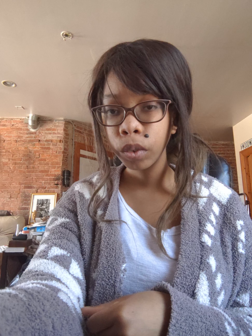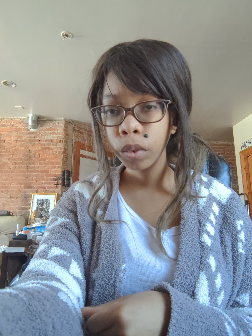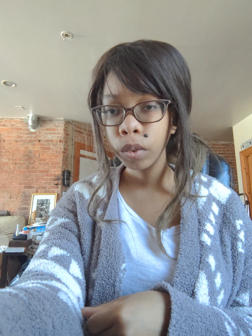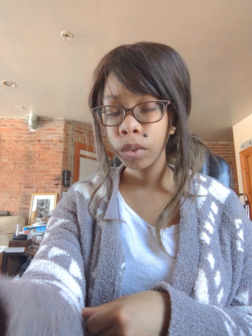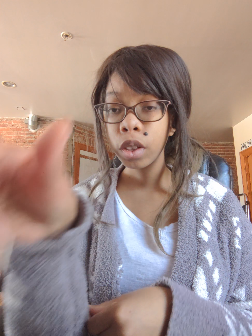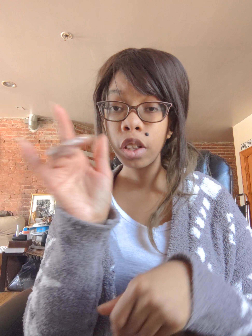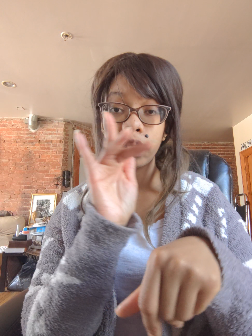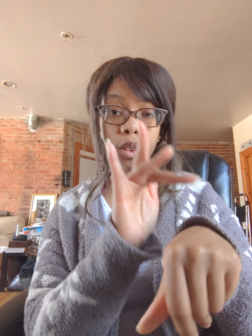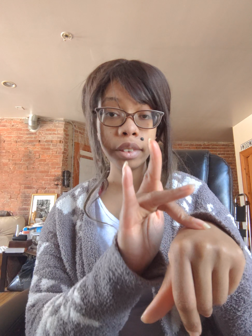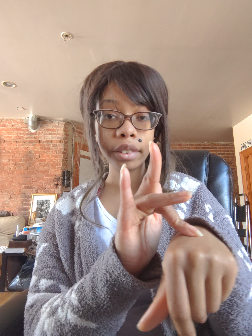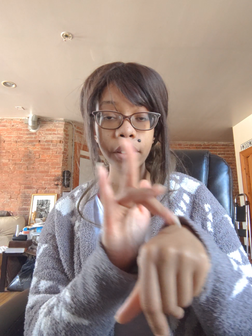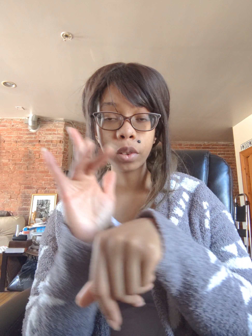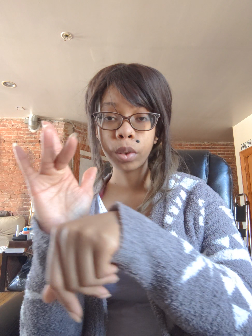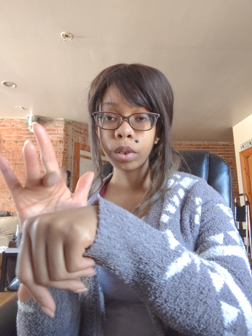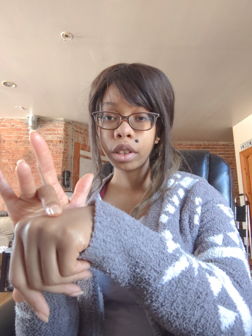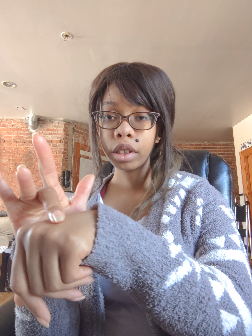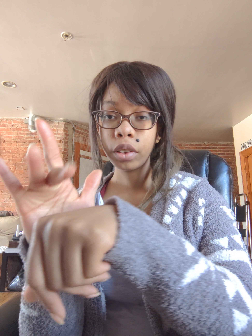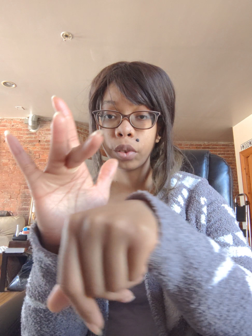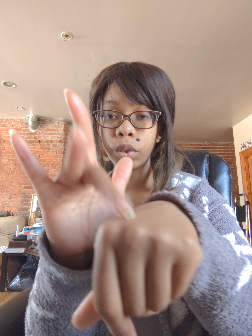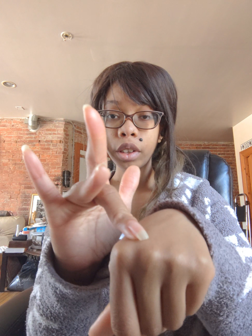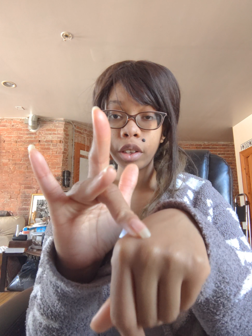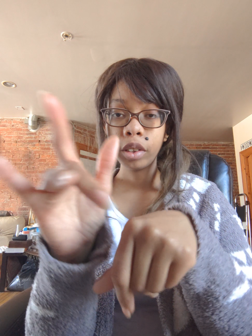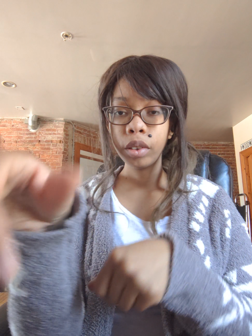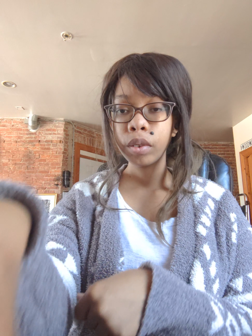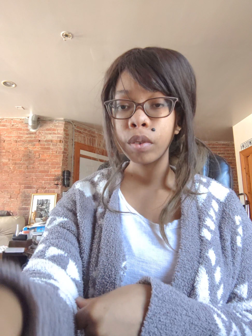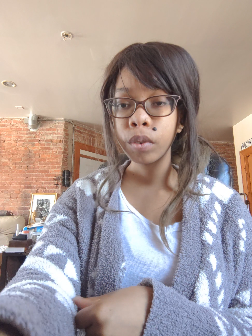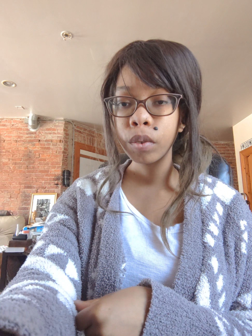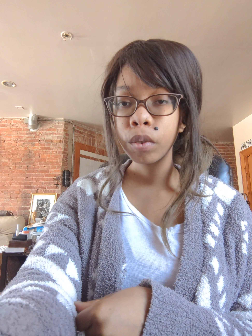touch